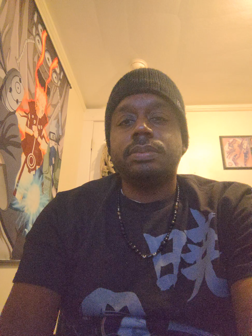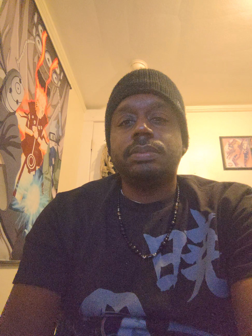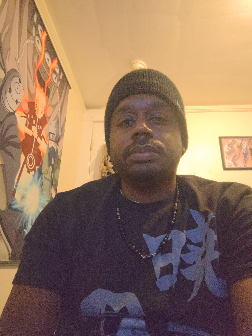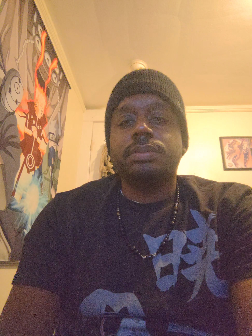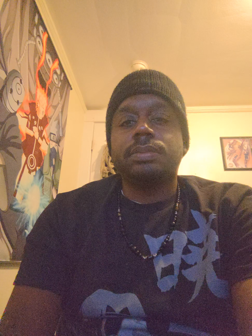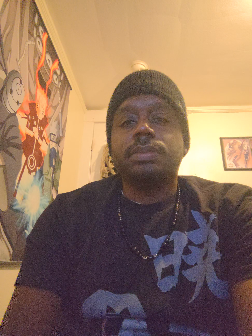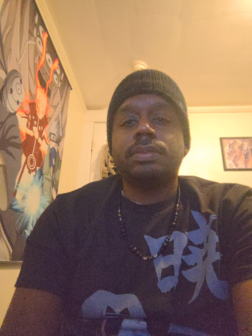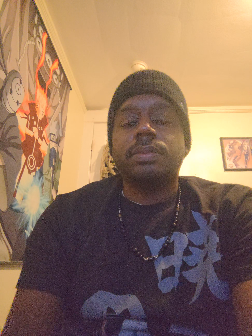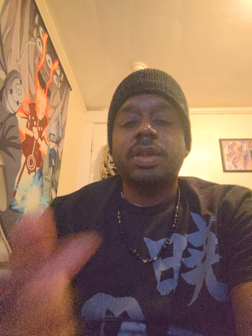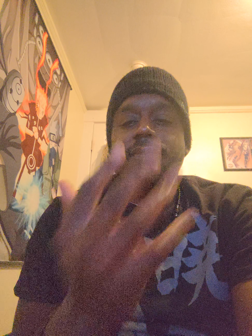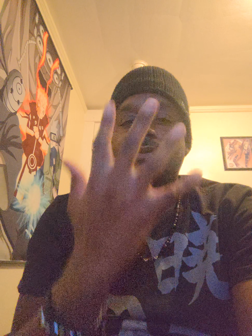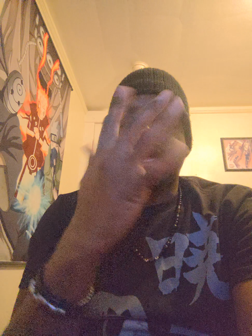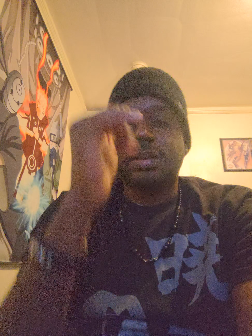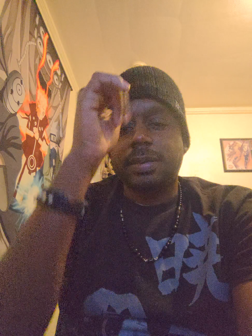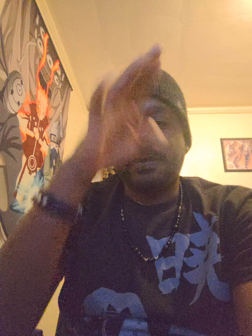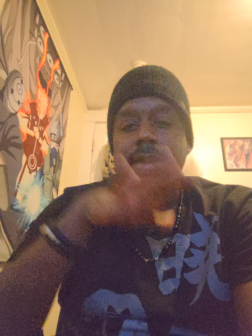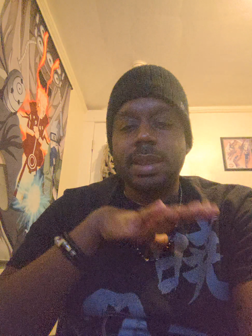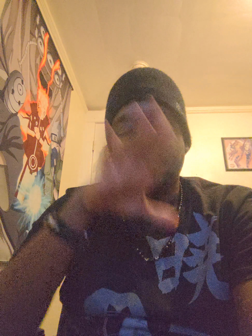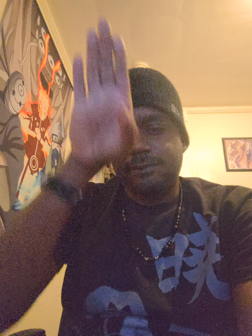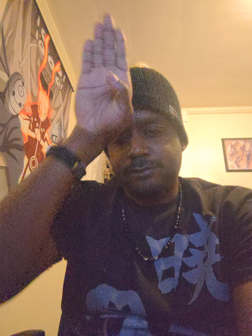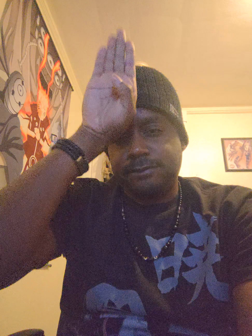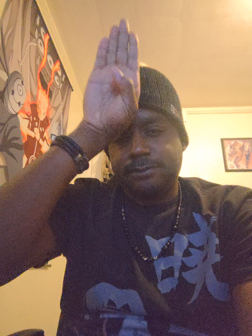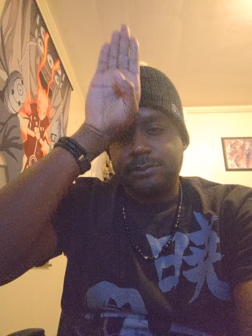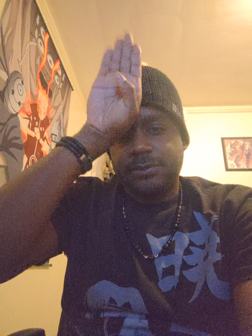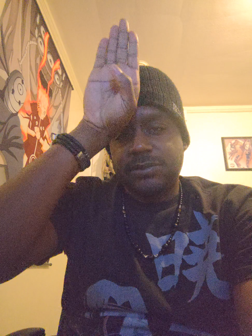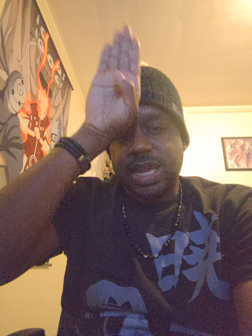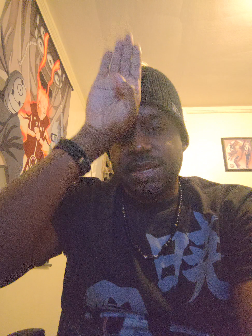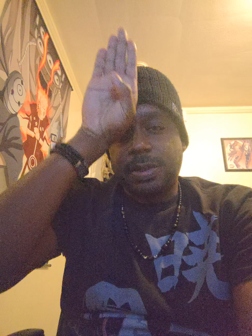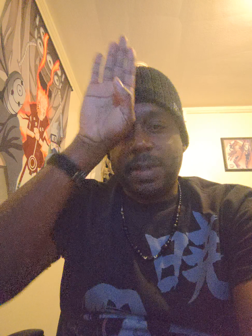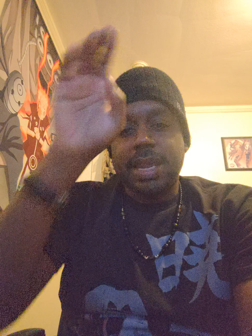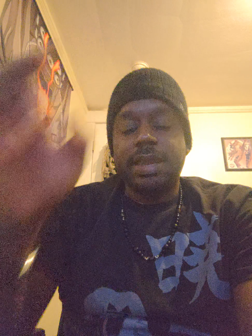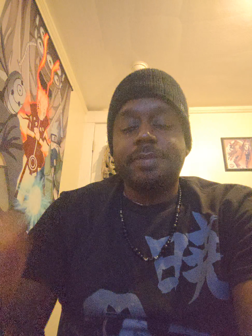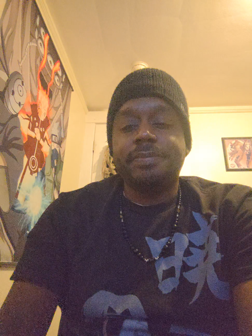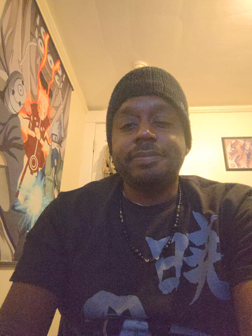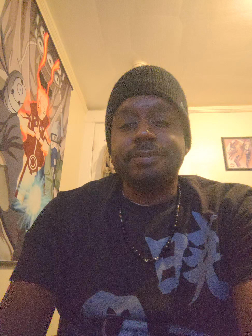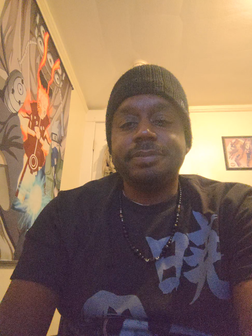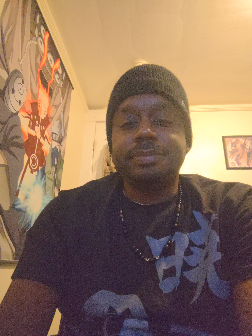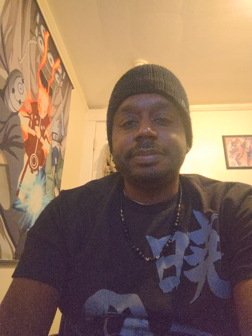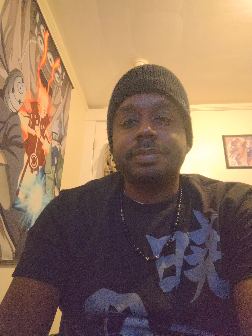fireman